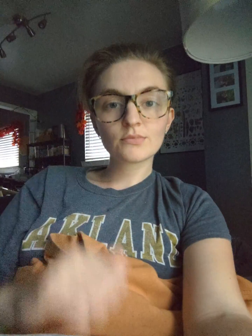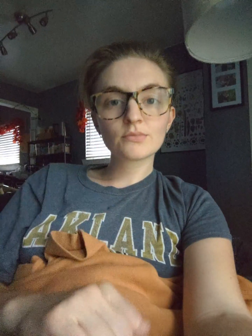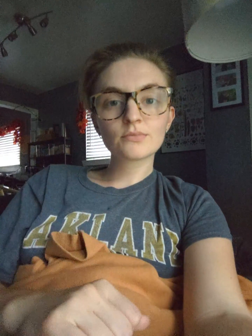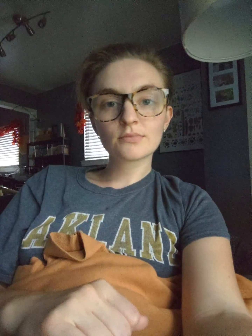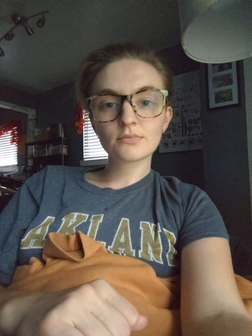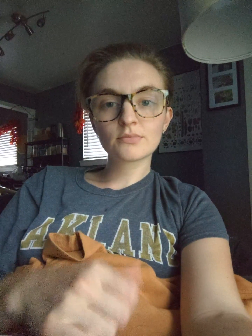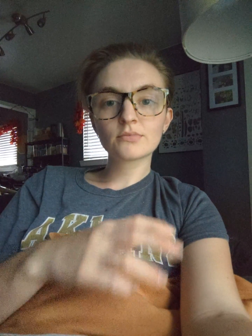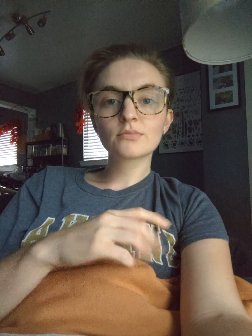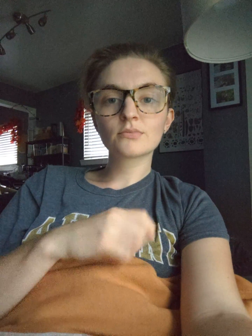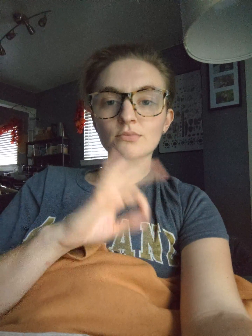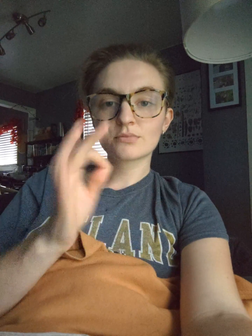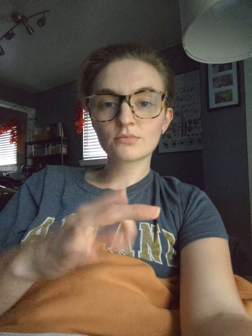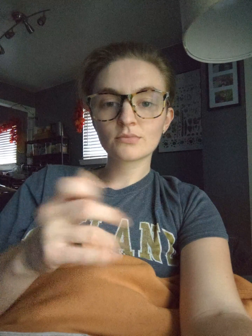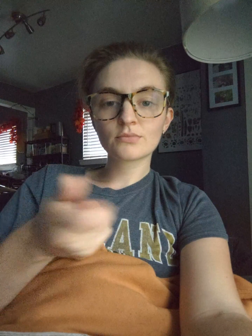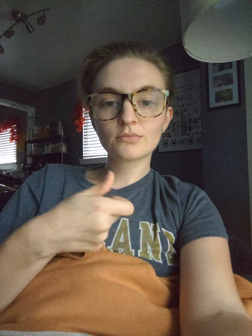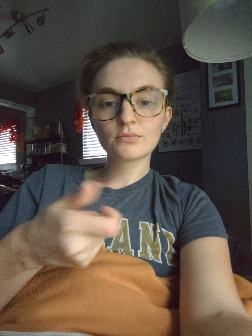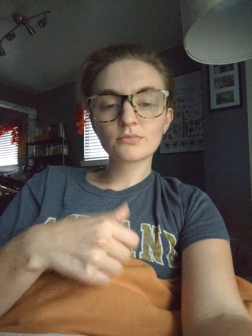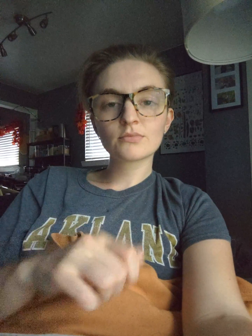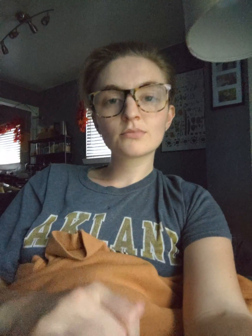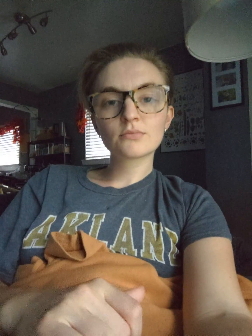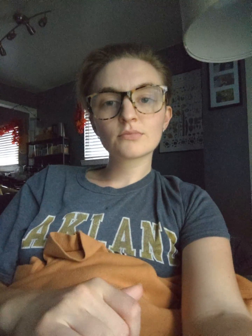hose